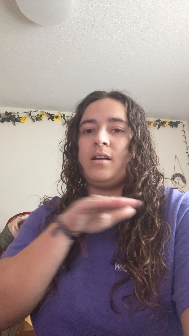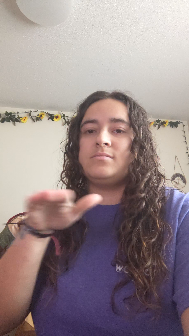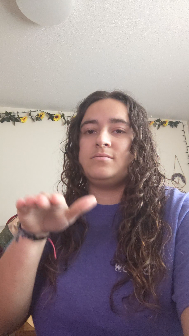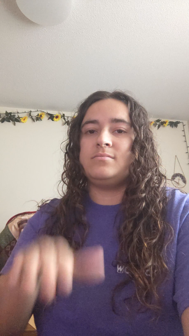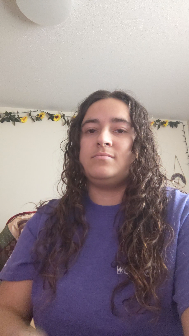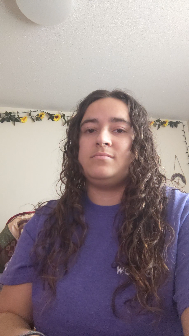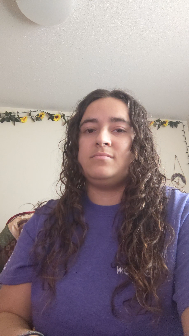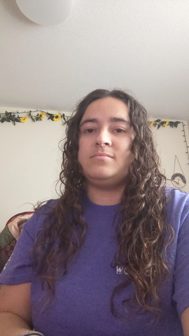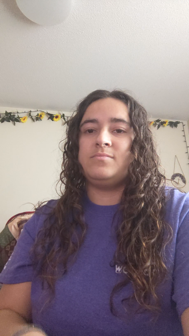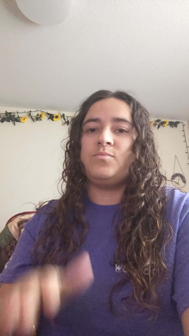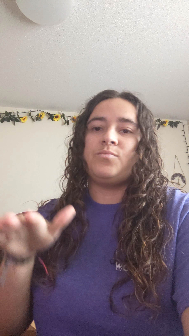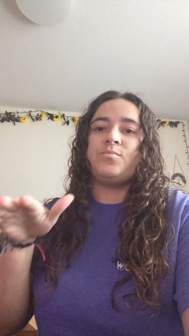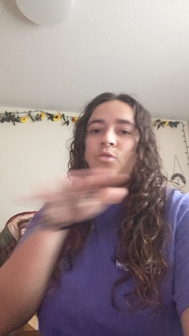full